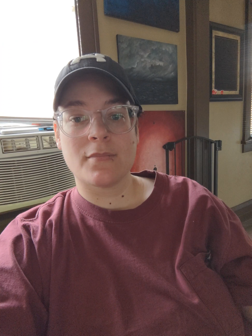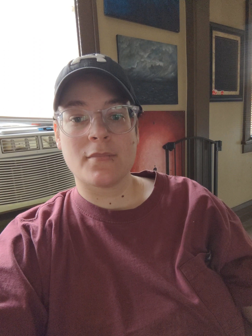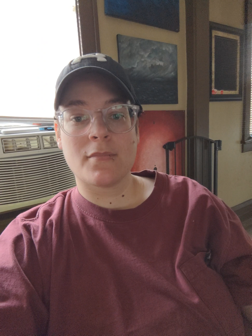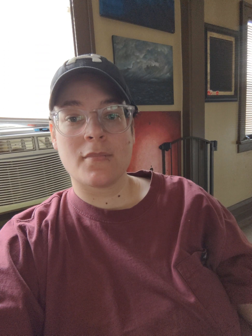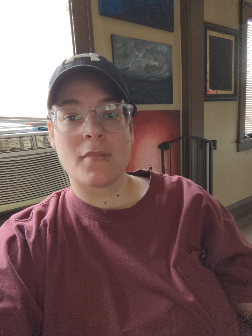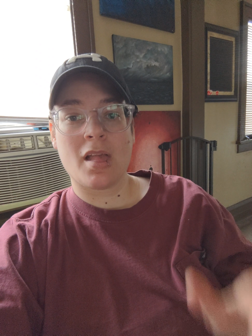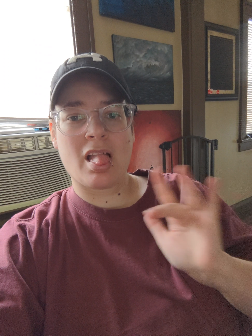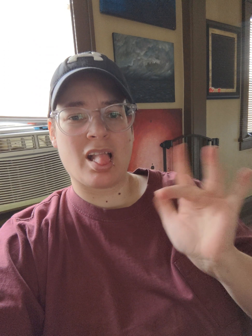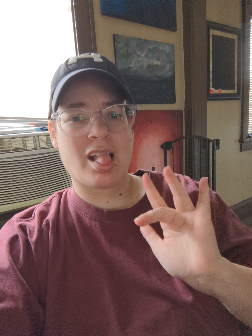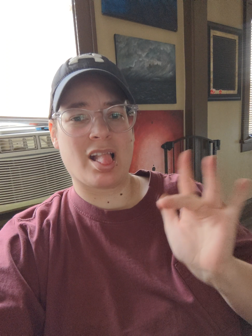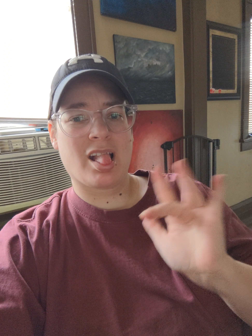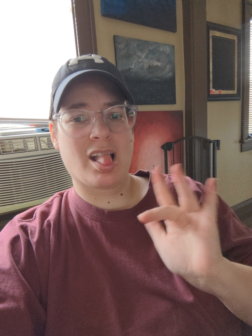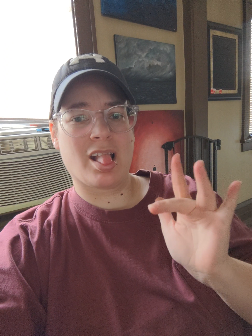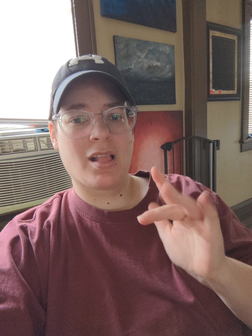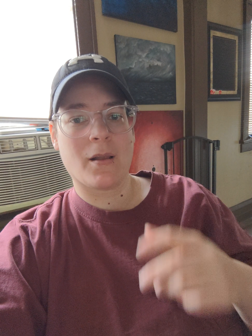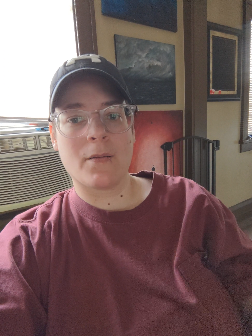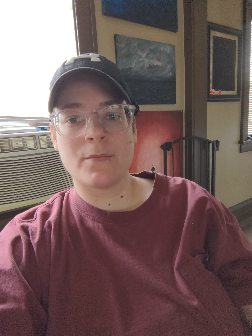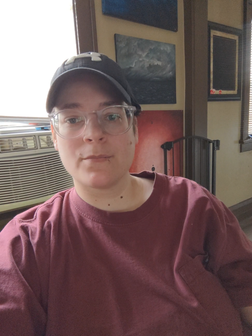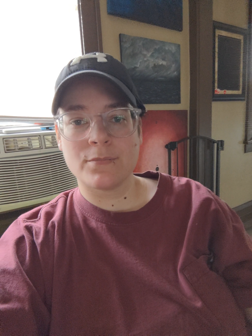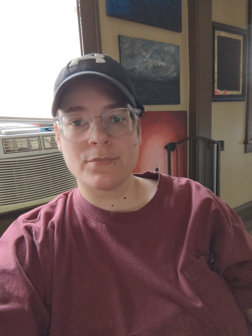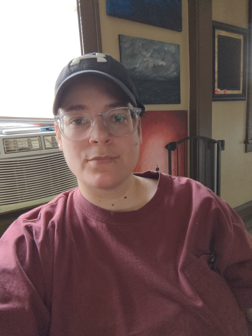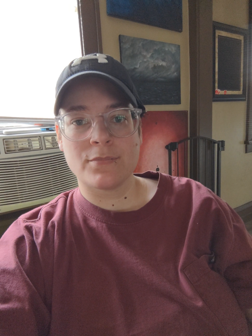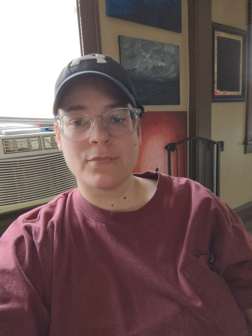yucky